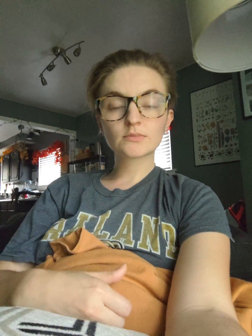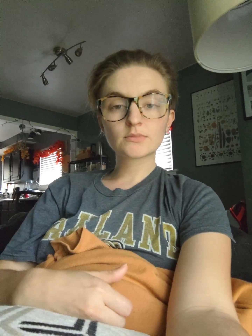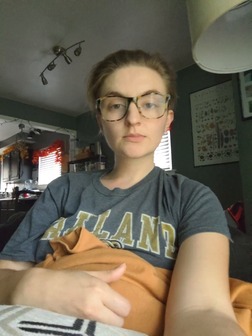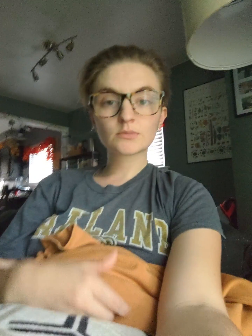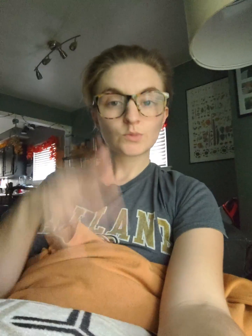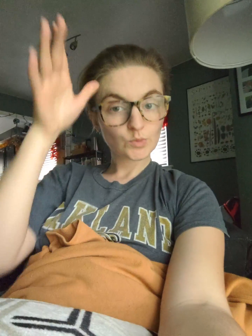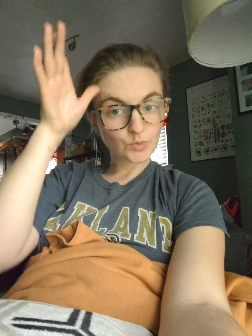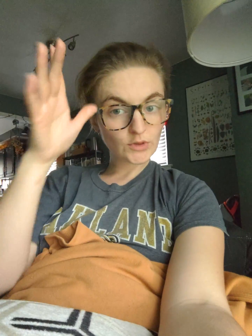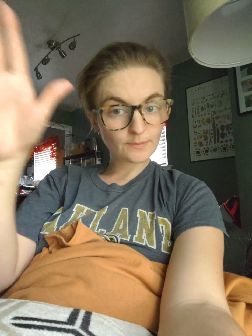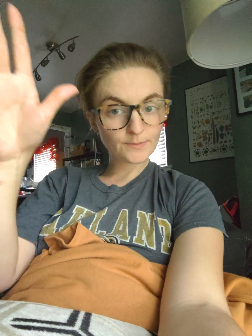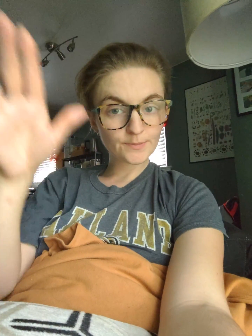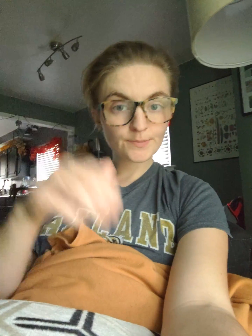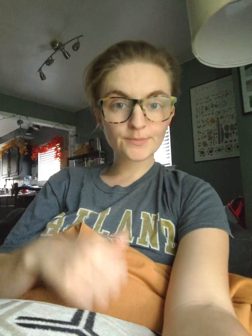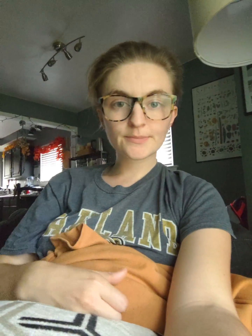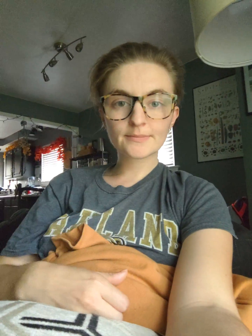deer